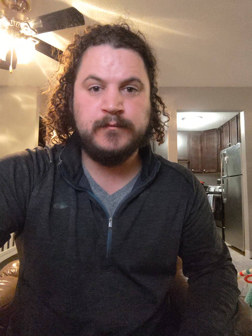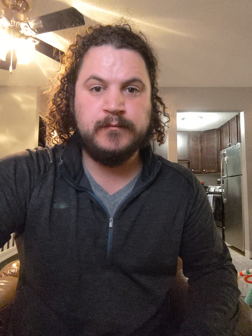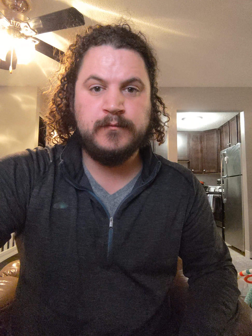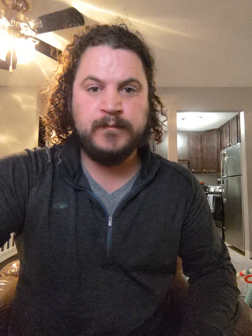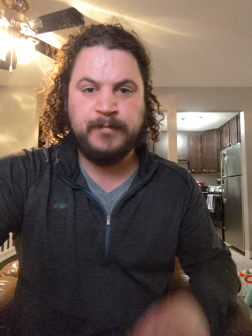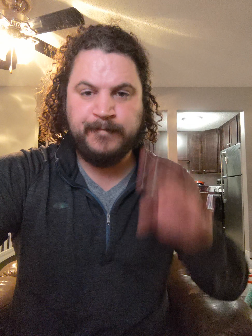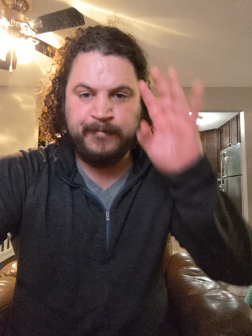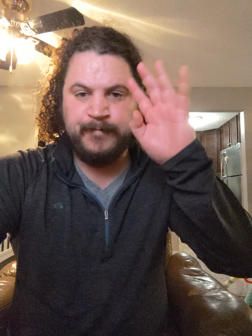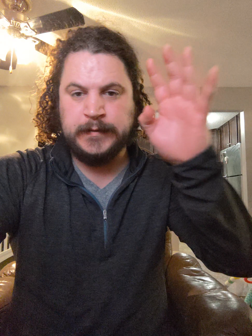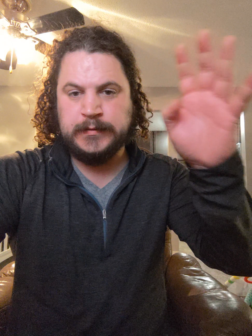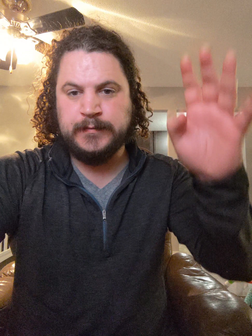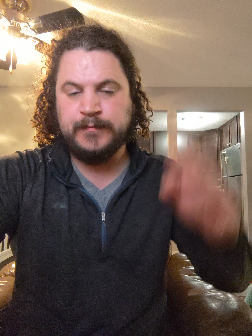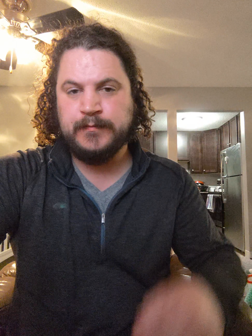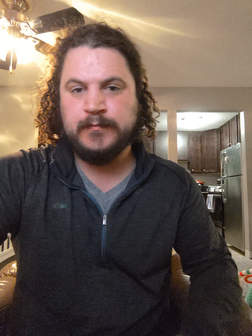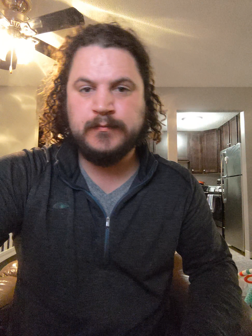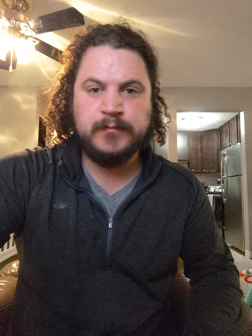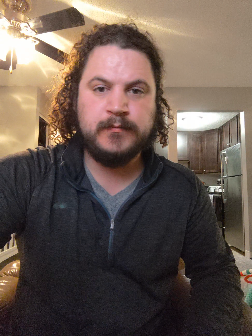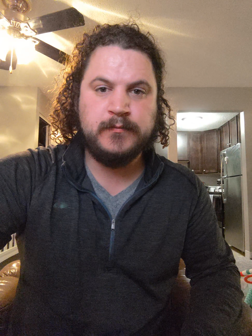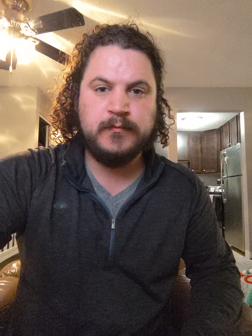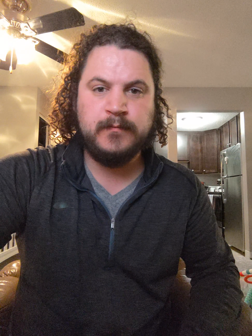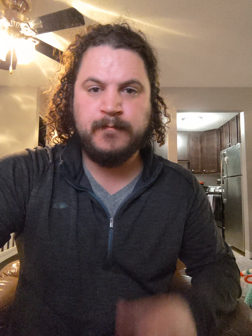pretend